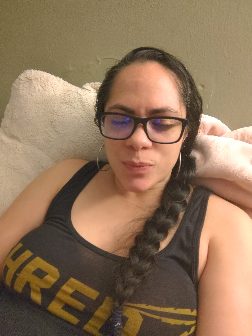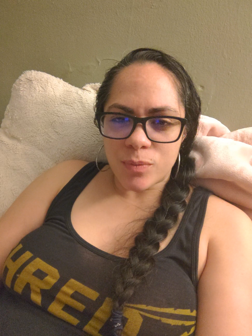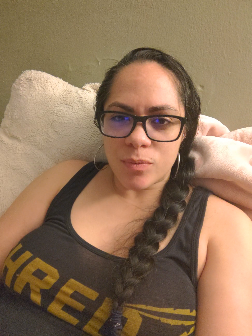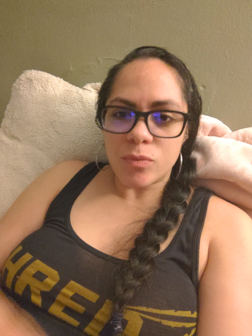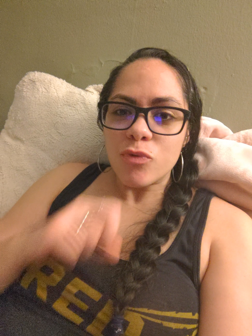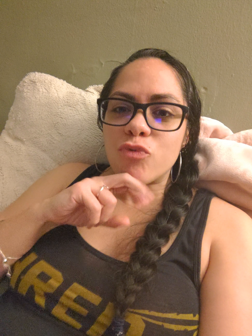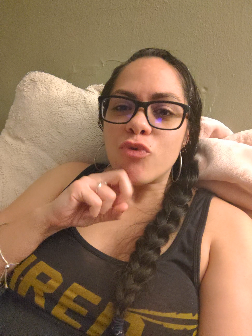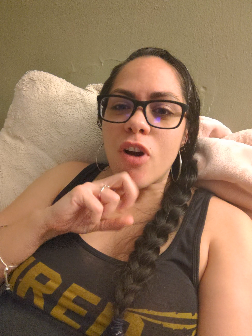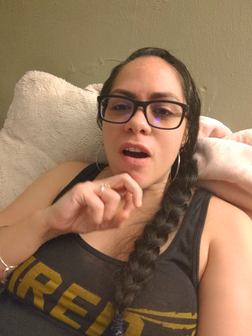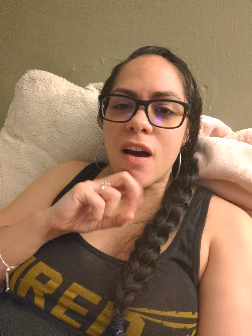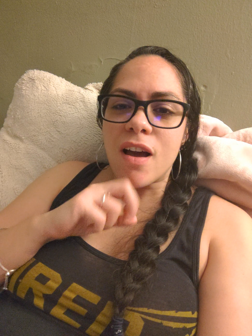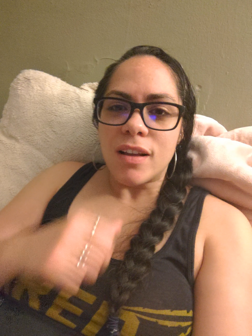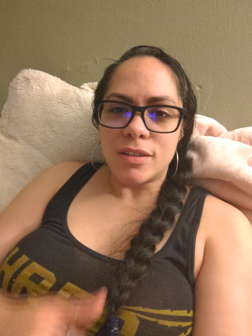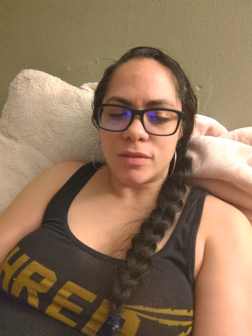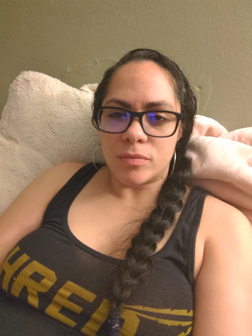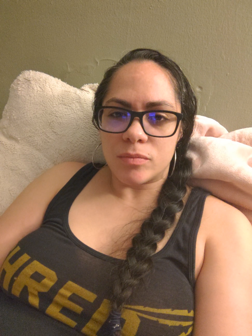frog